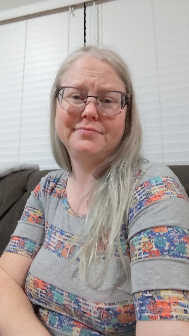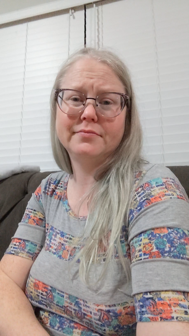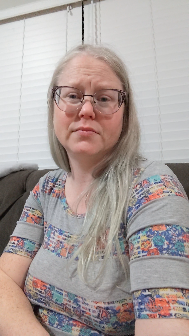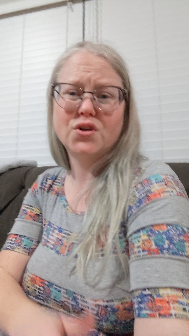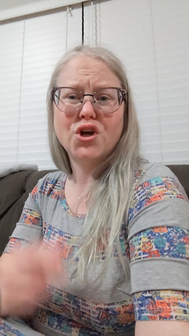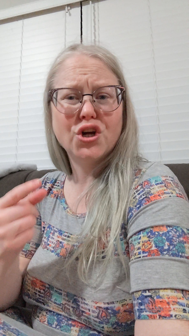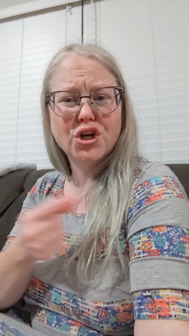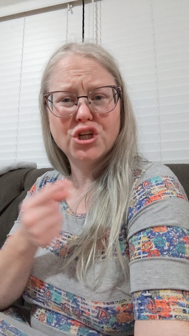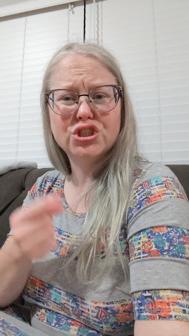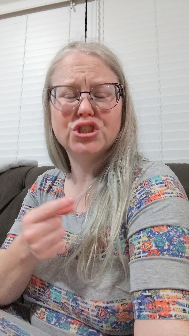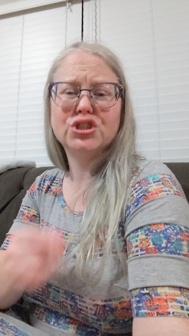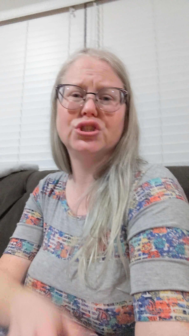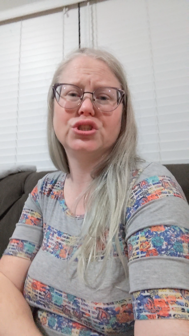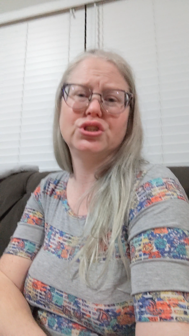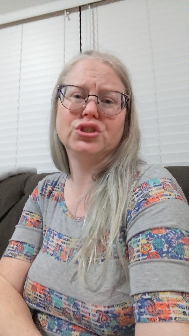hurt